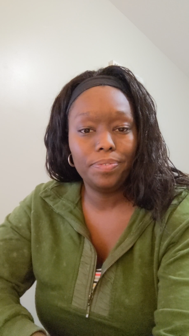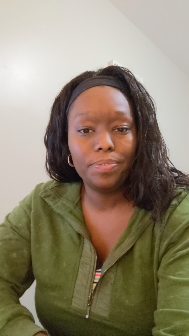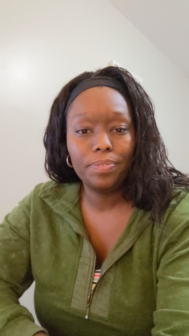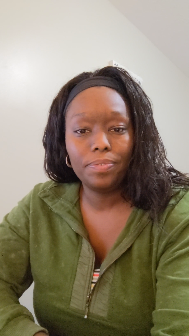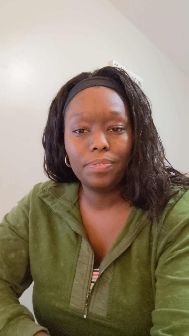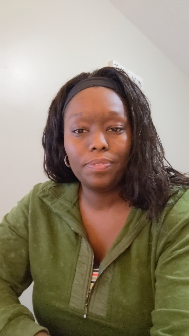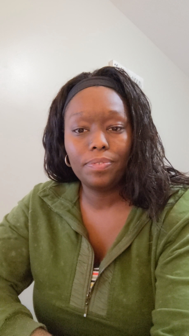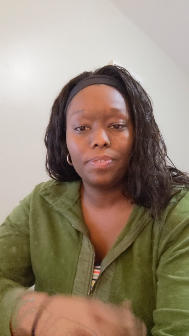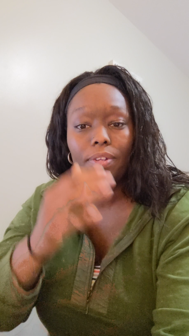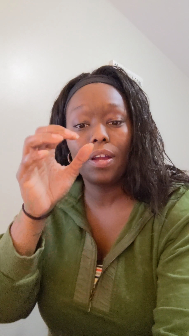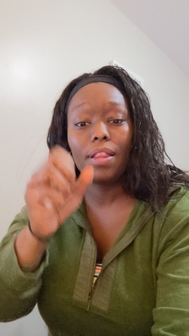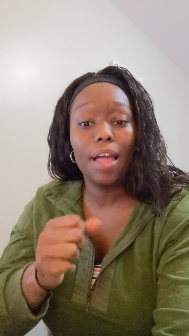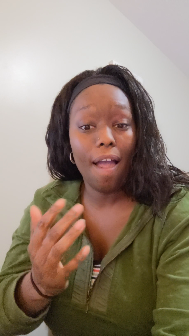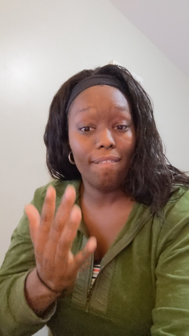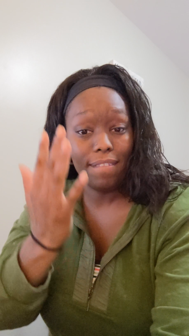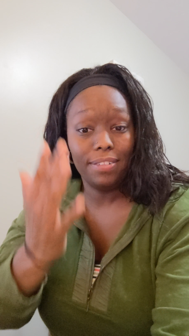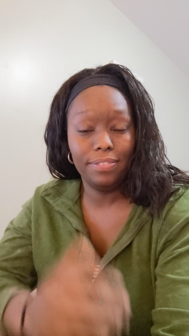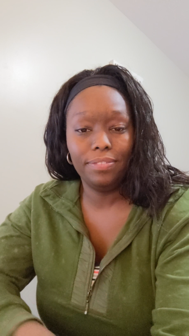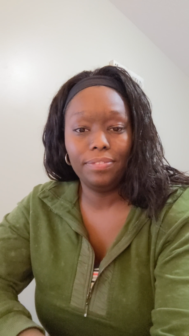gloves